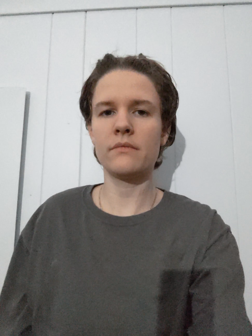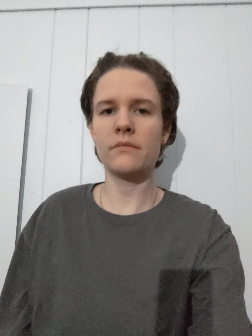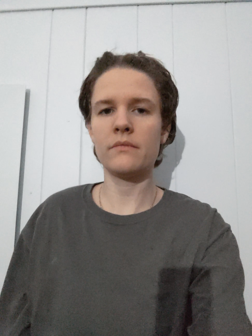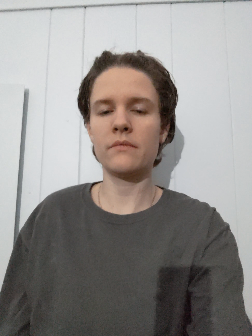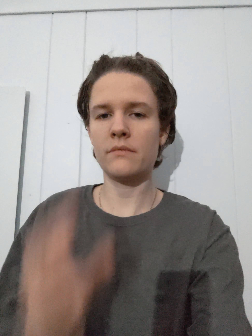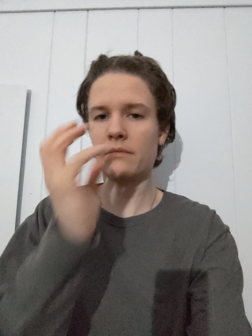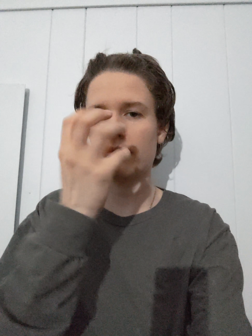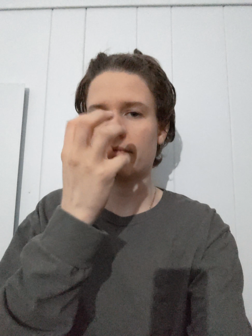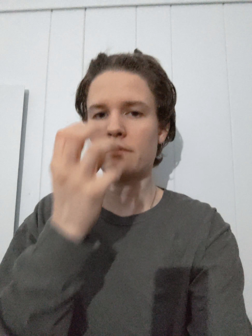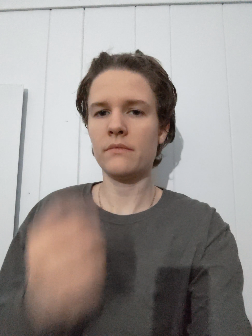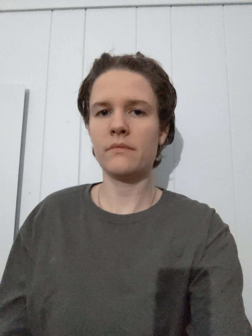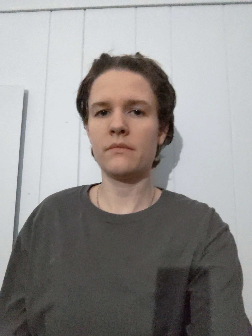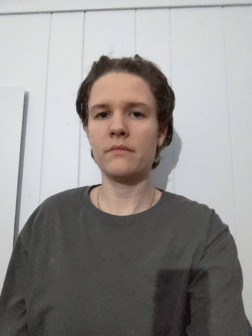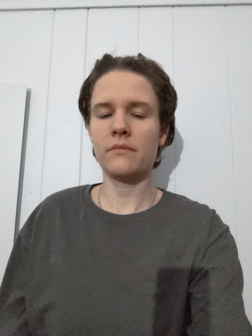clown